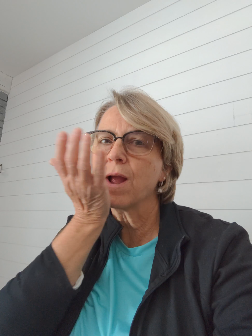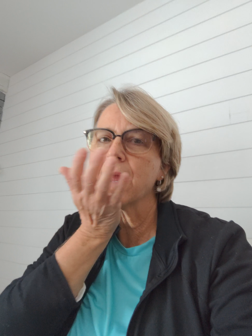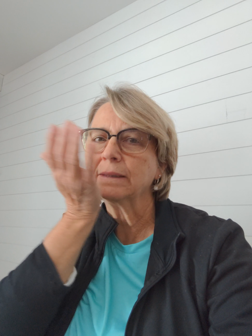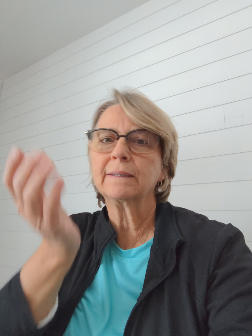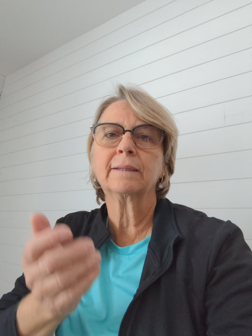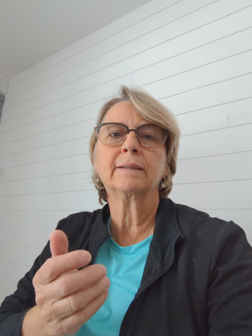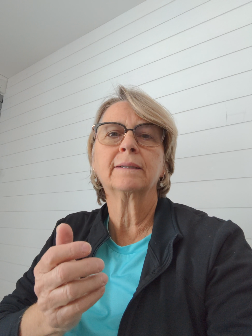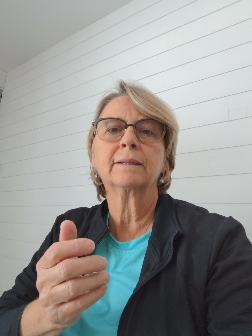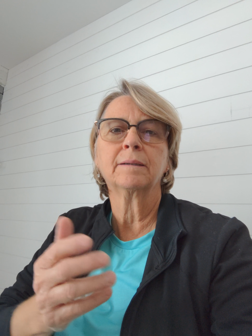grass